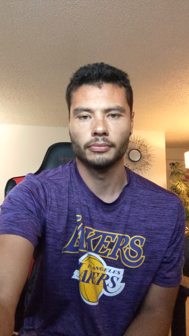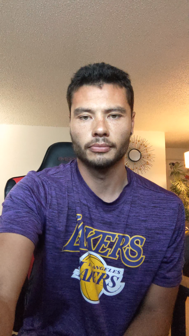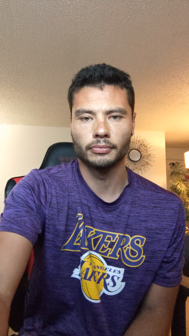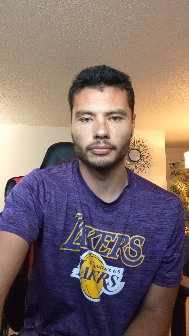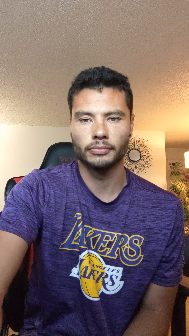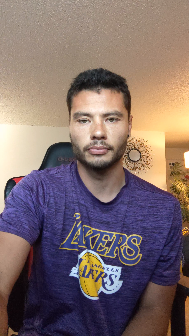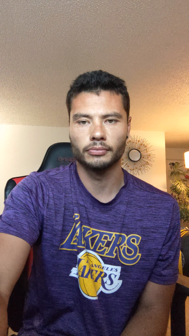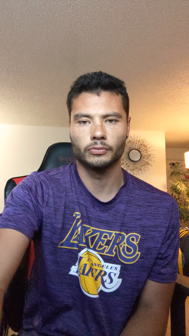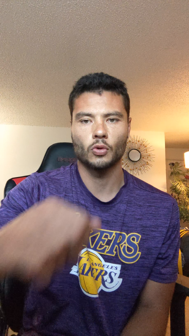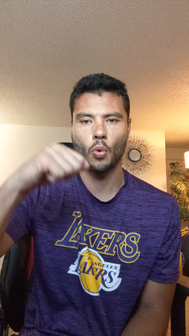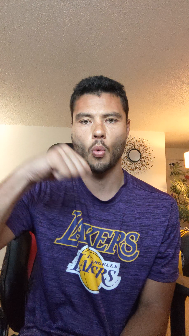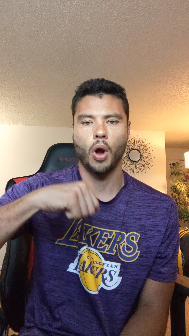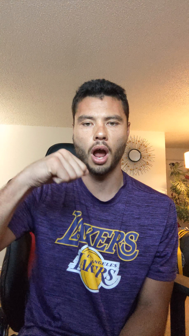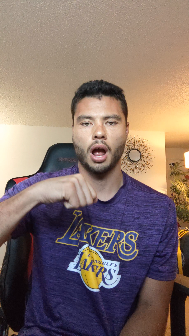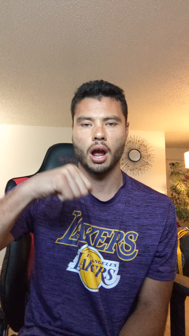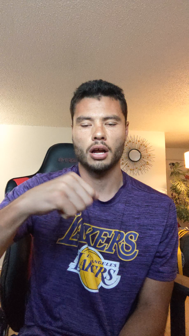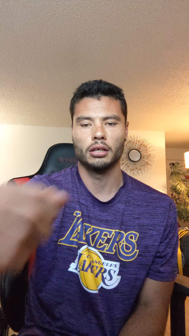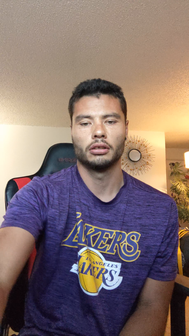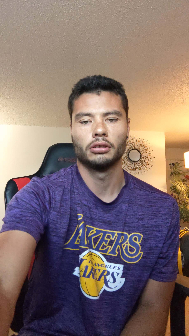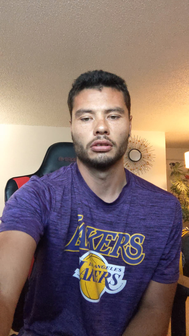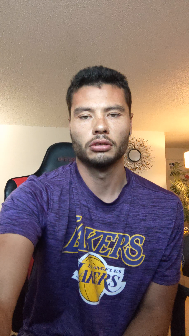rock